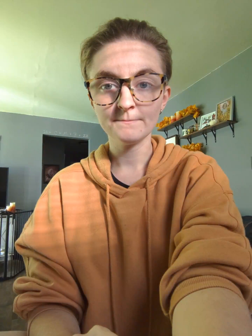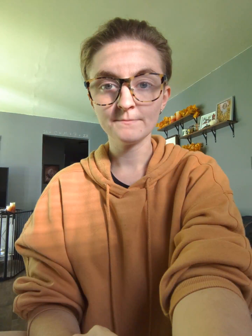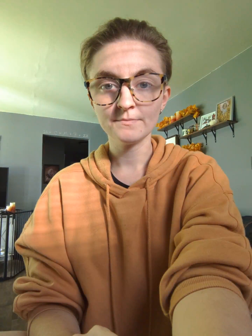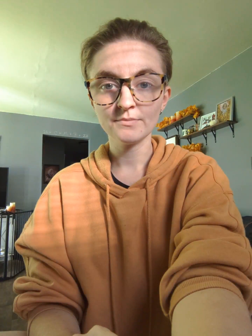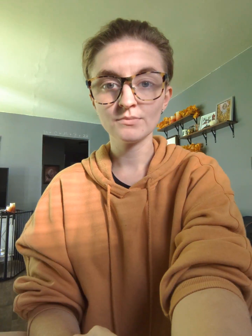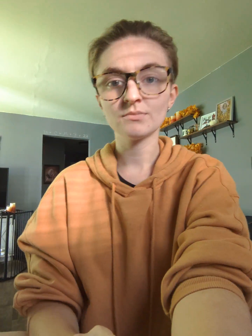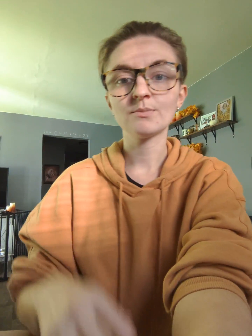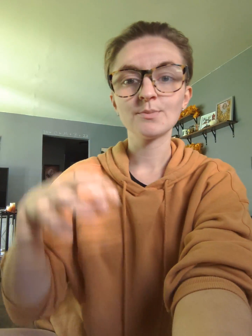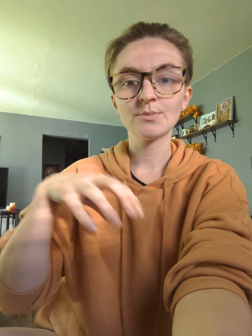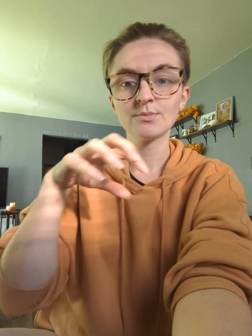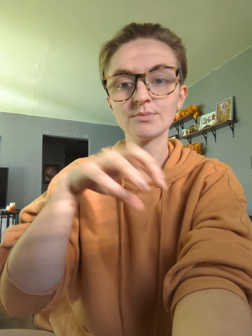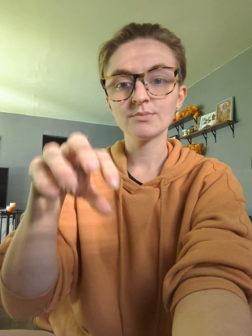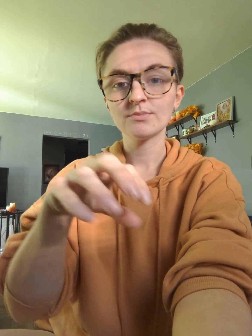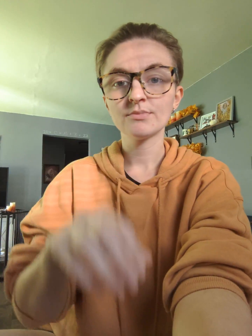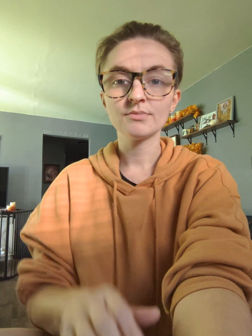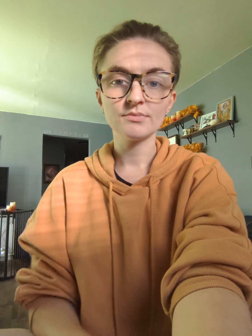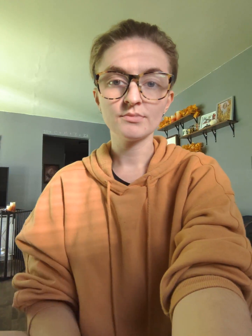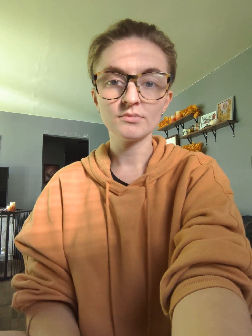block